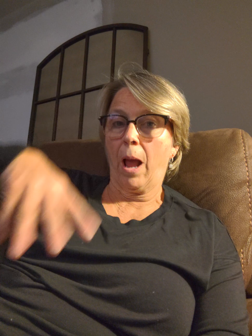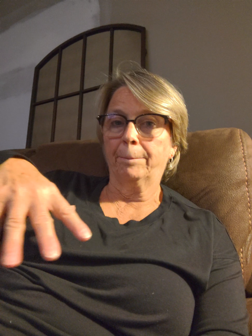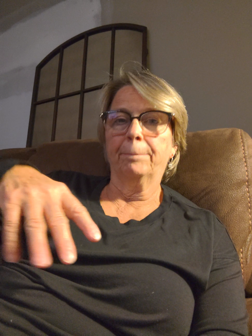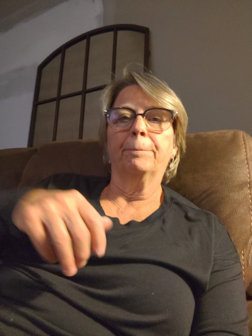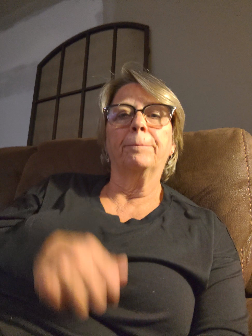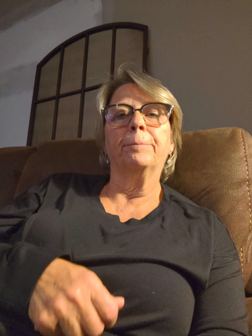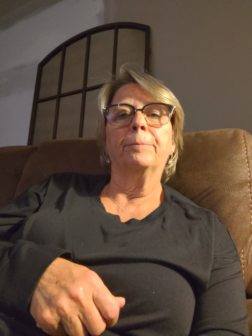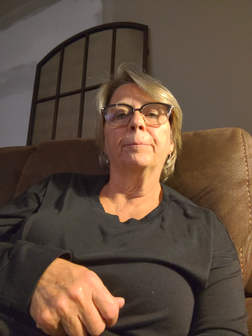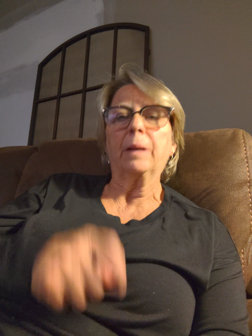drop